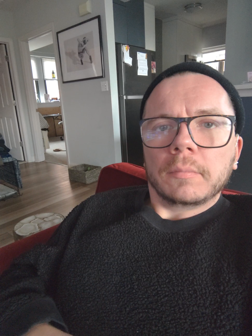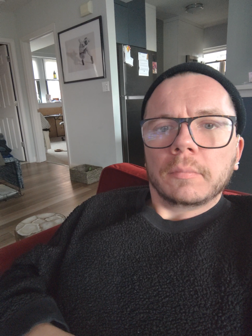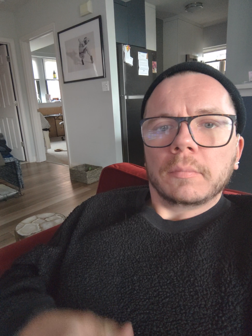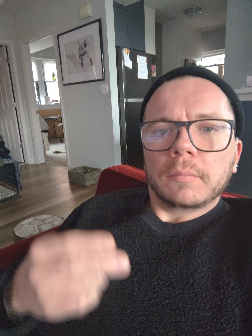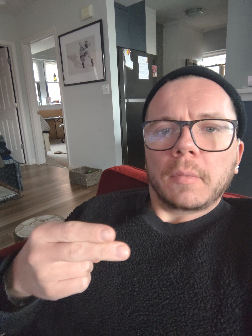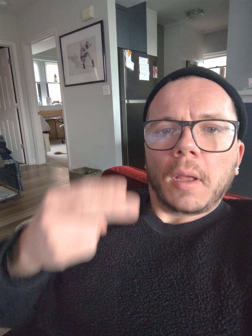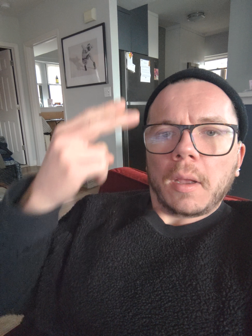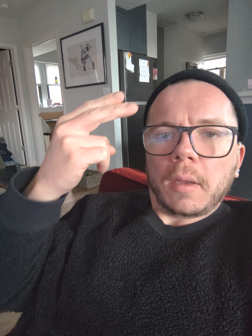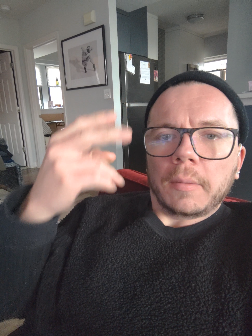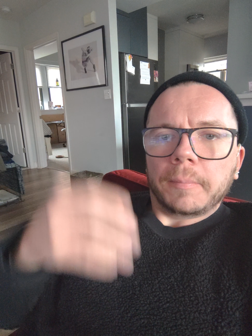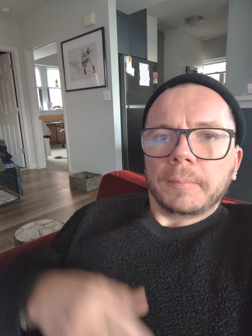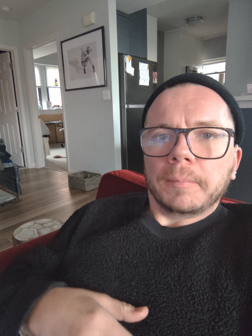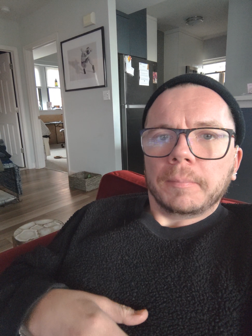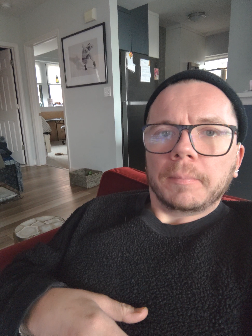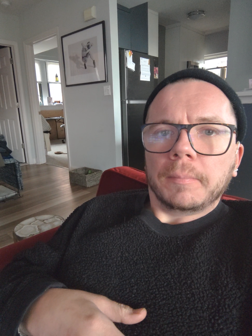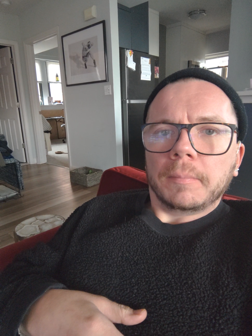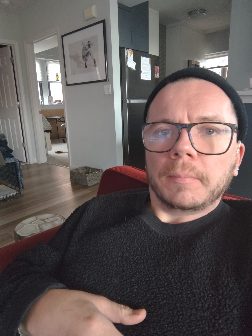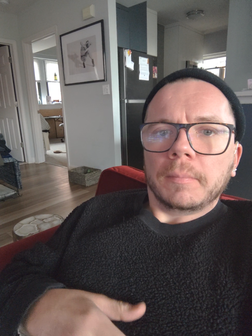high